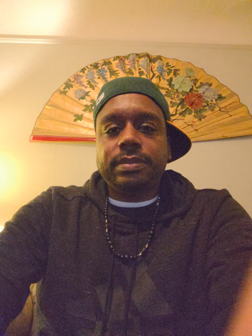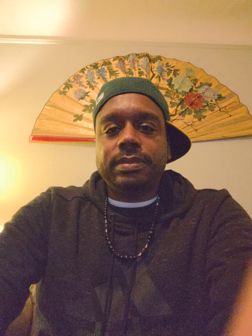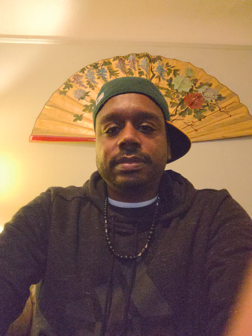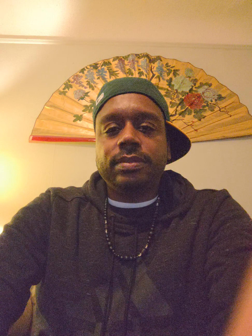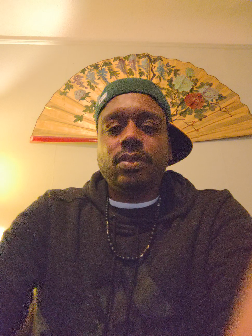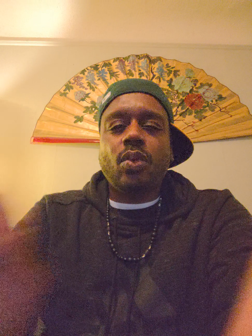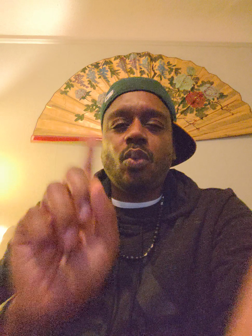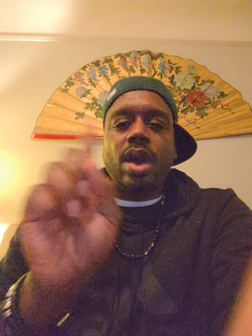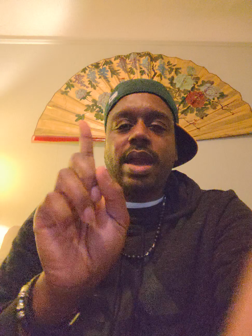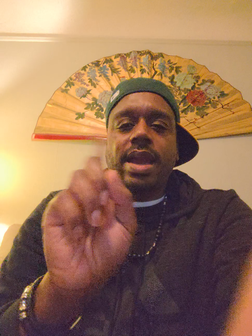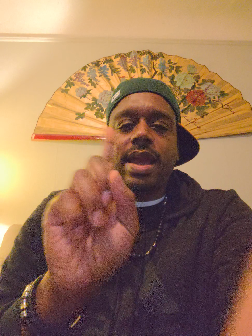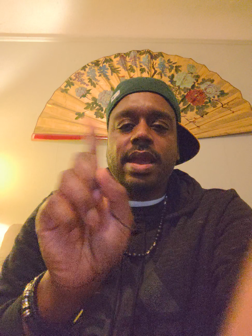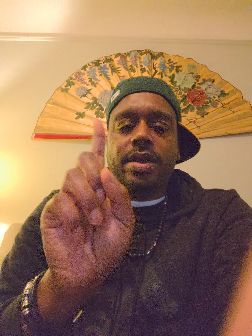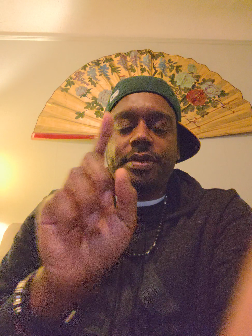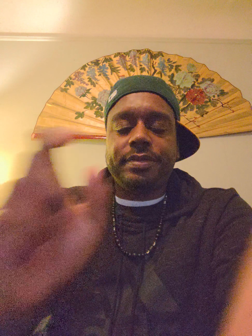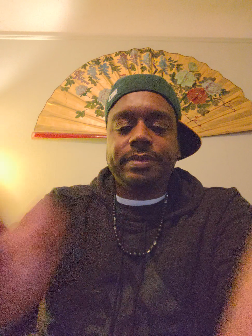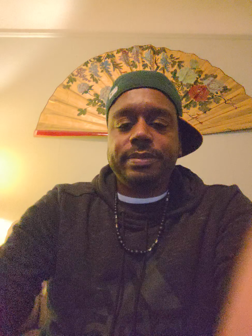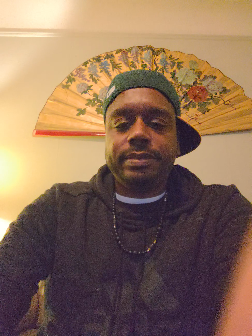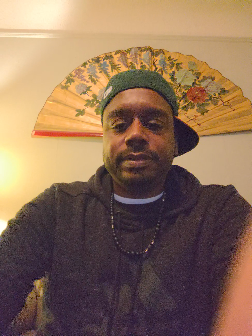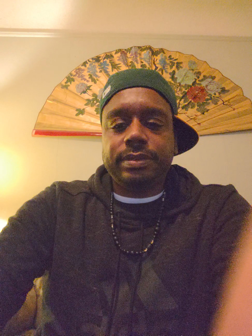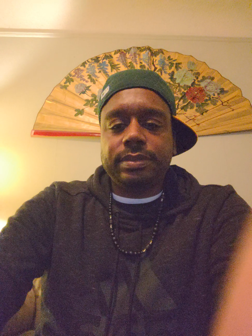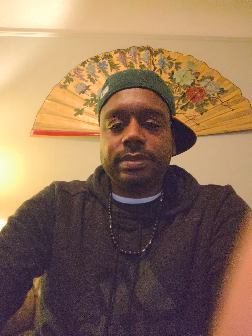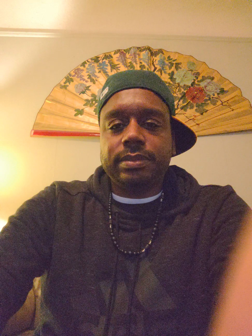where